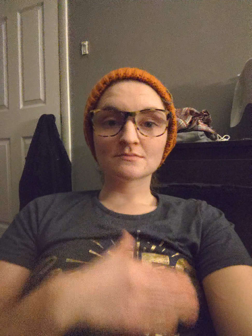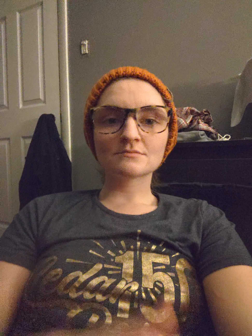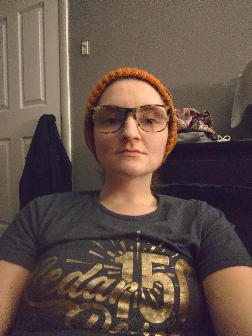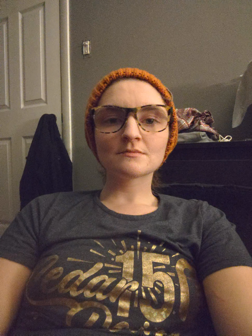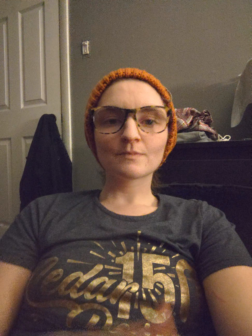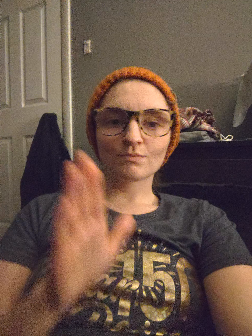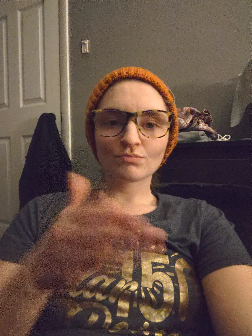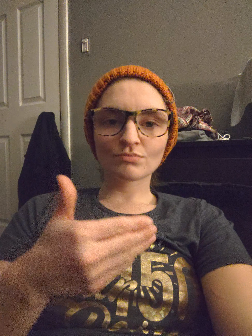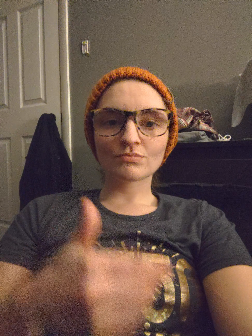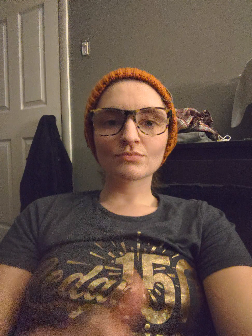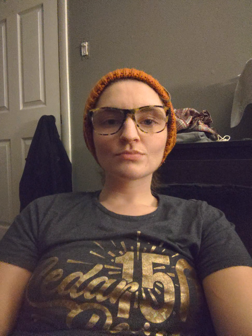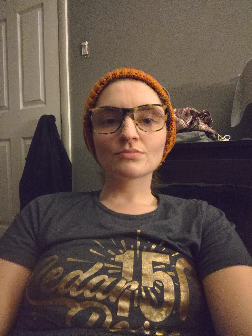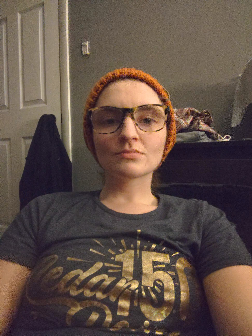room